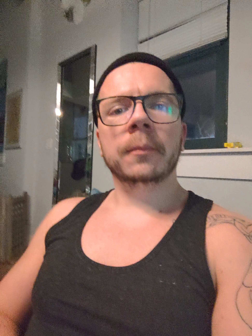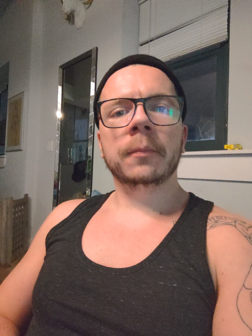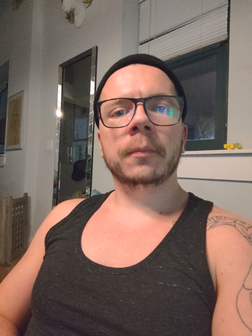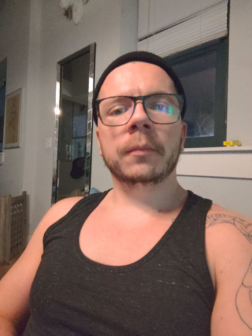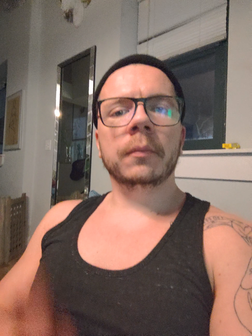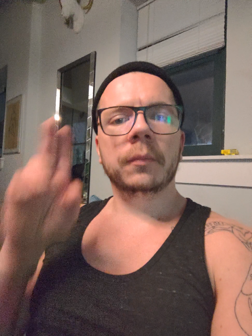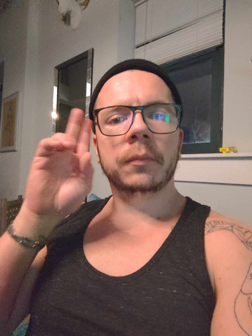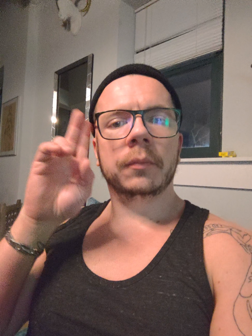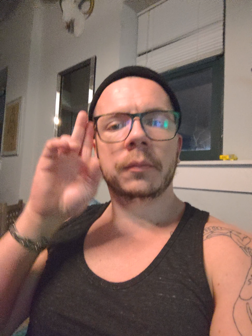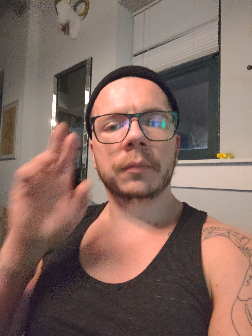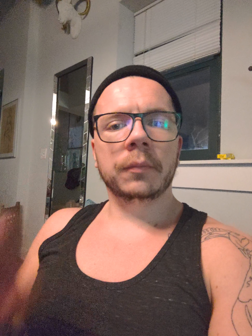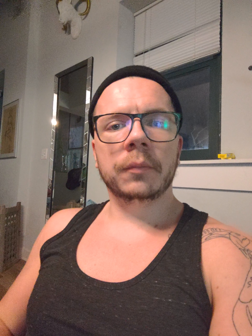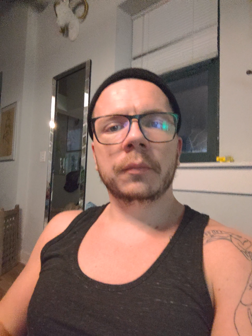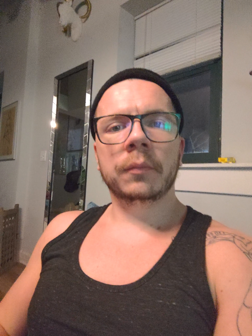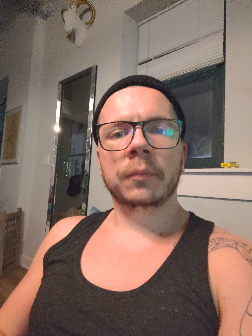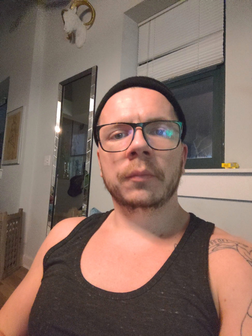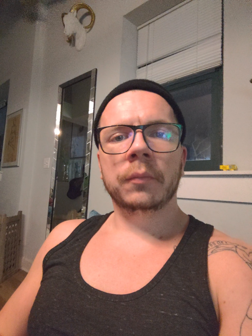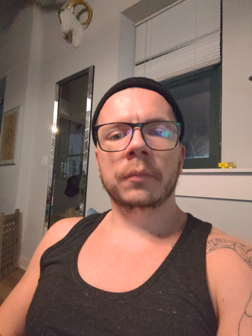uncle